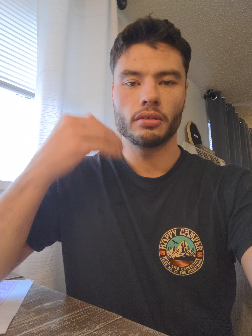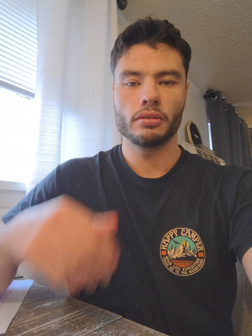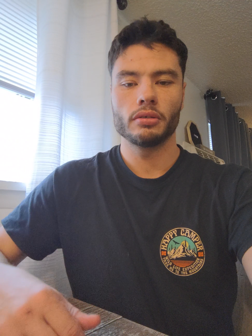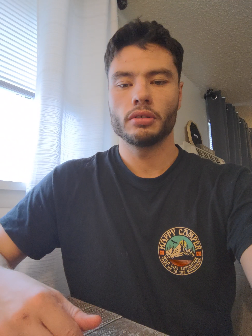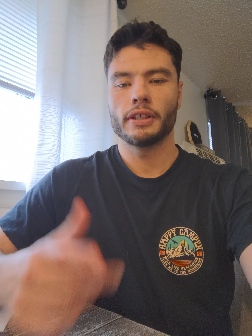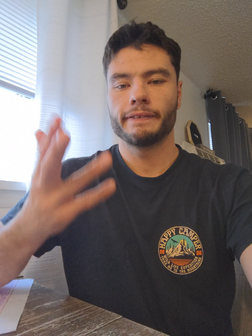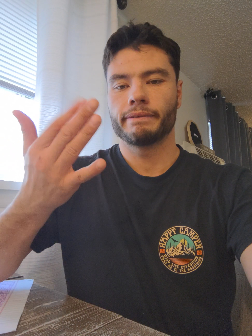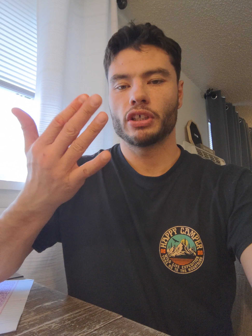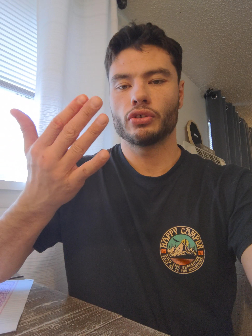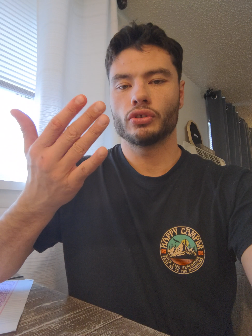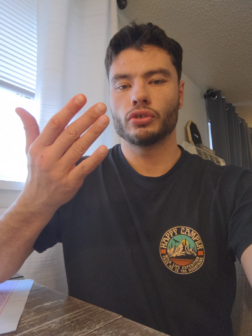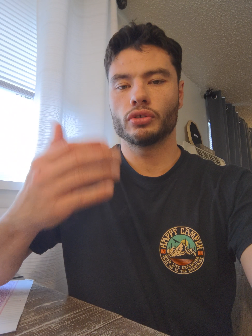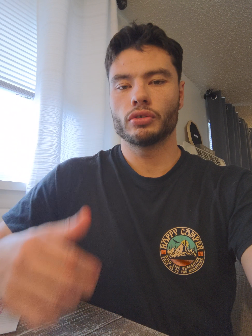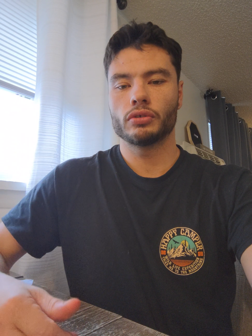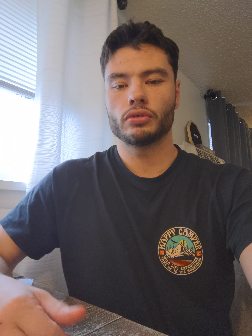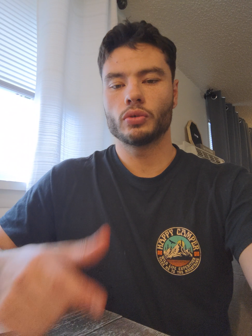finger